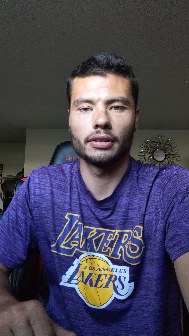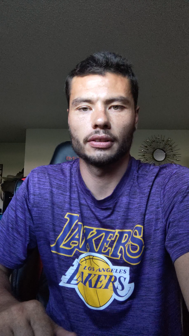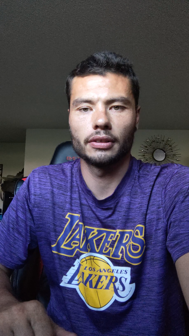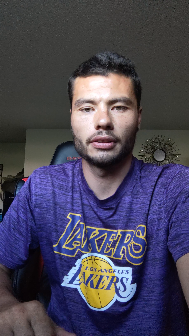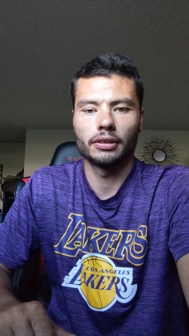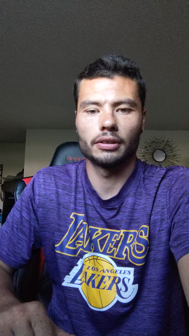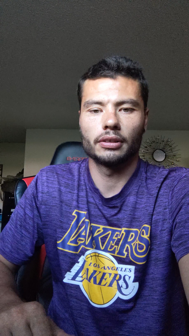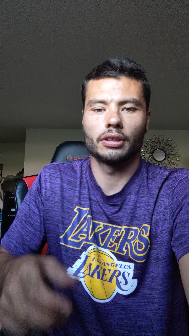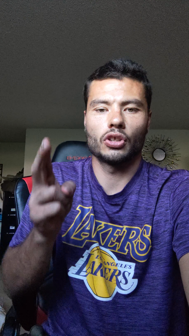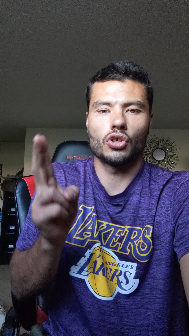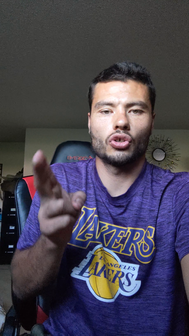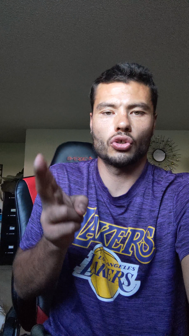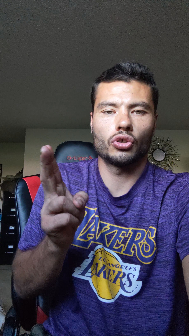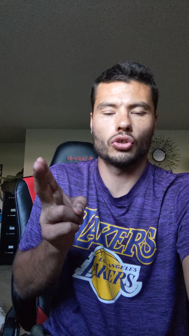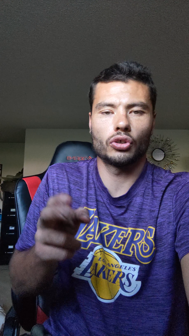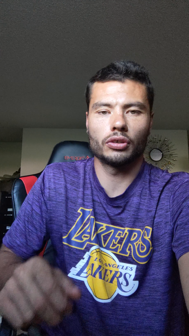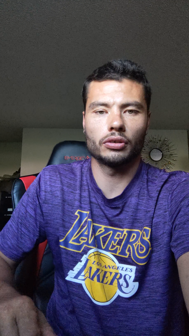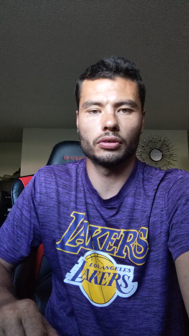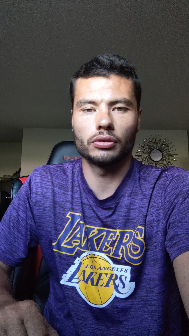hurry